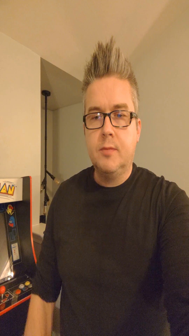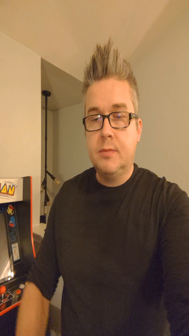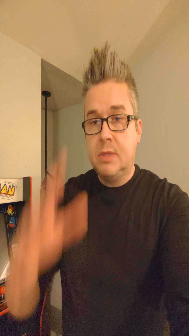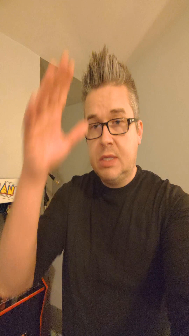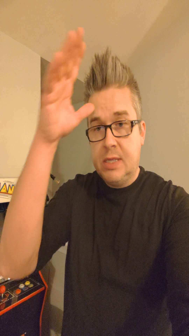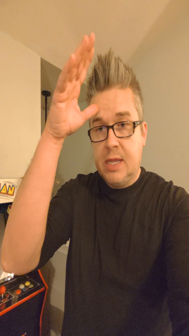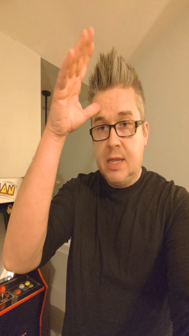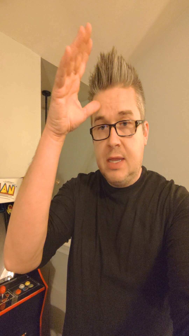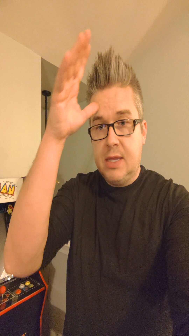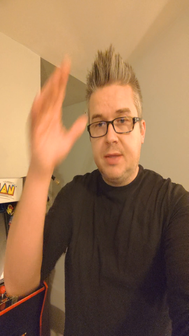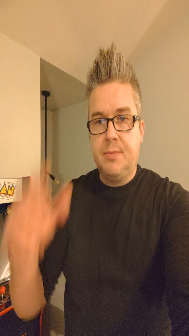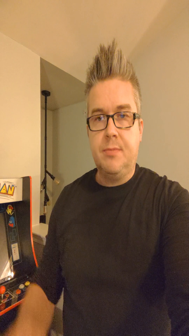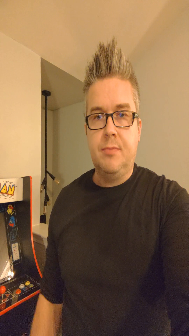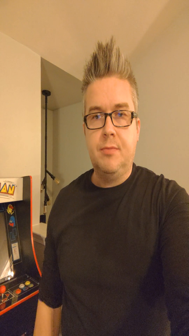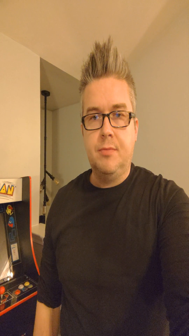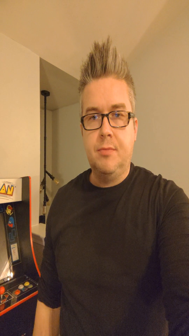dad